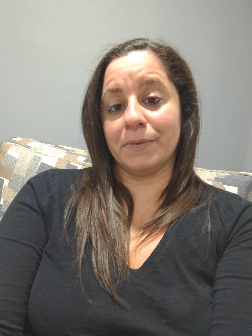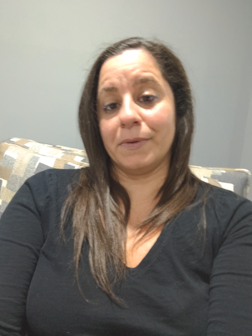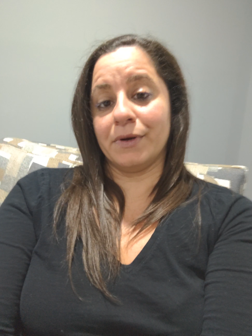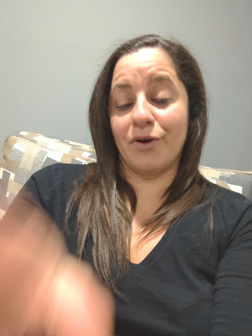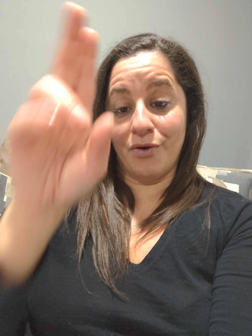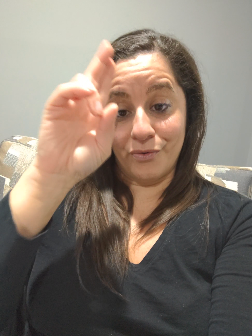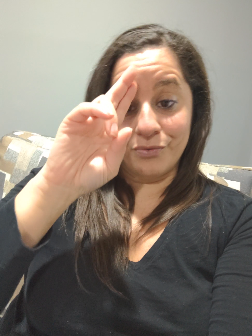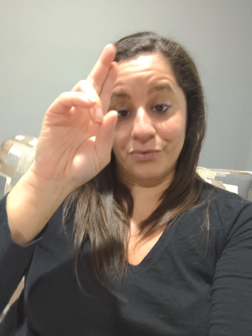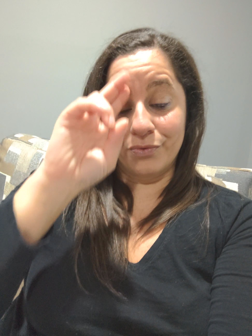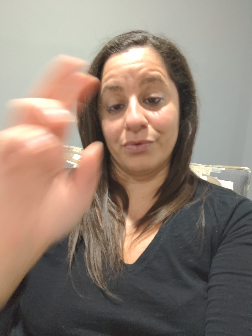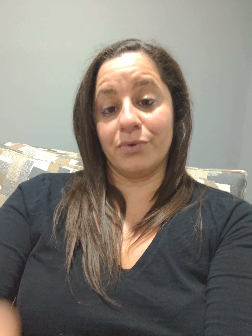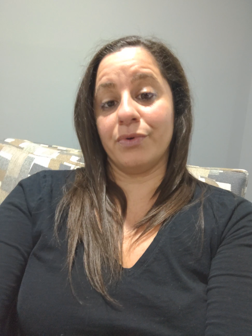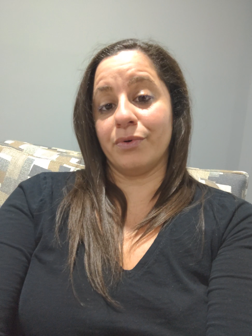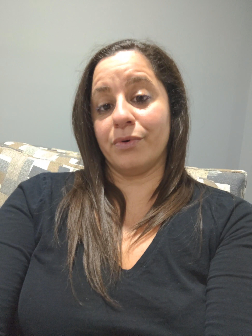uncle